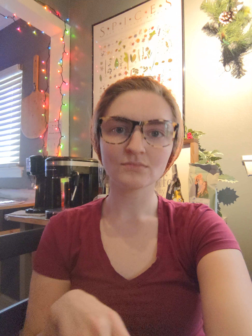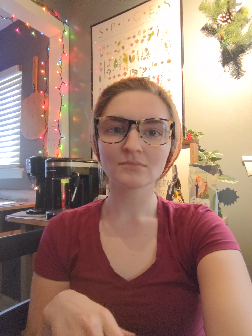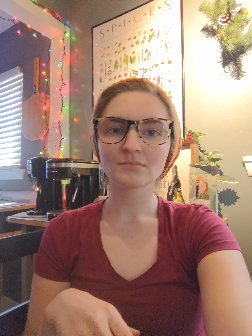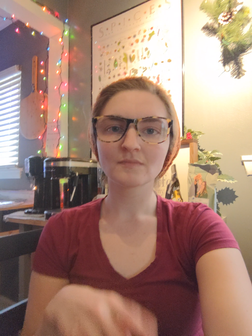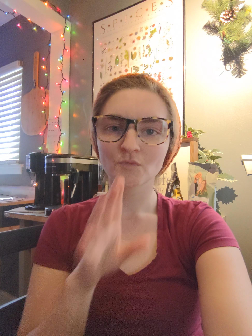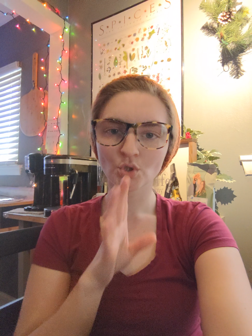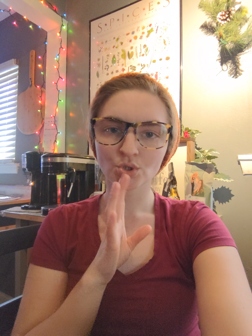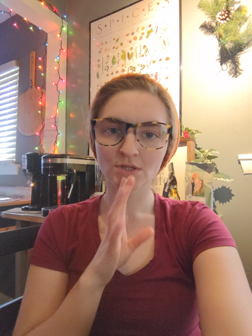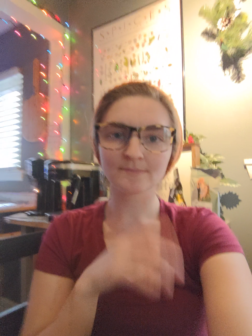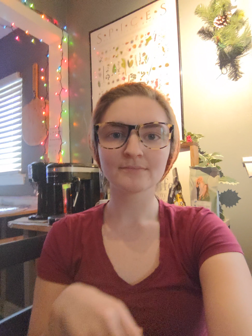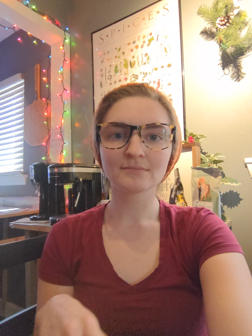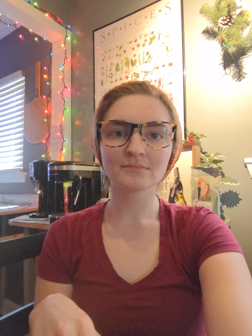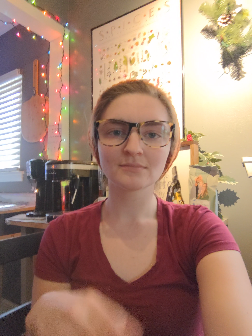talk